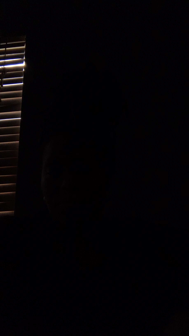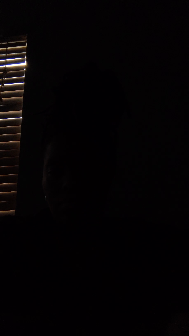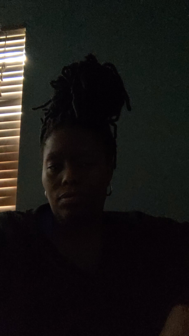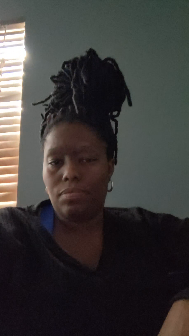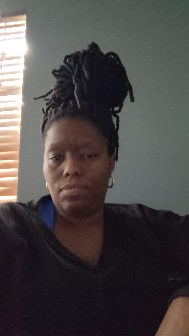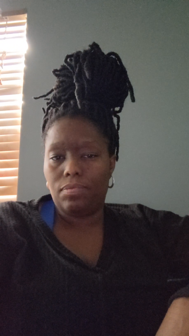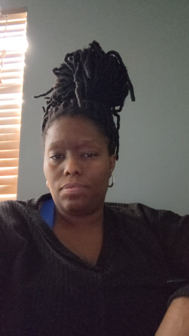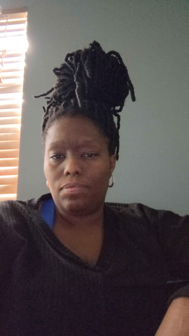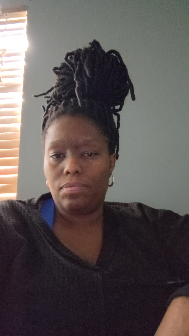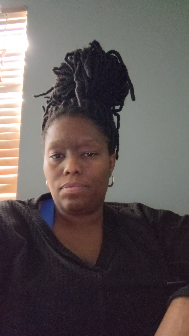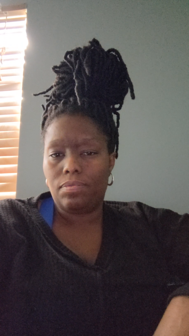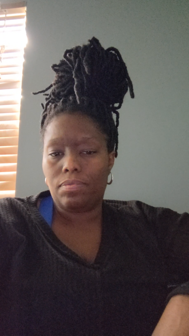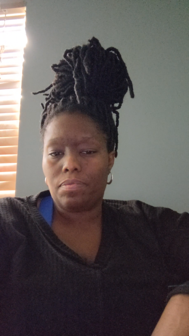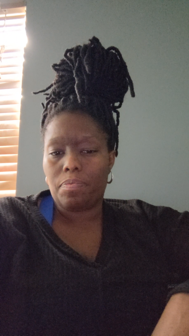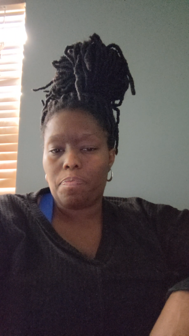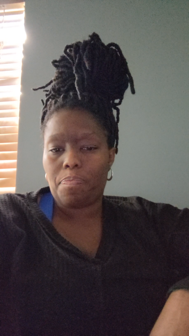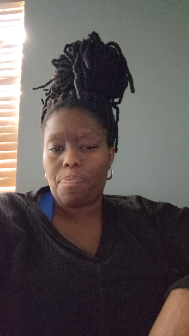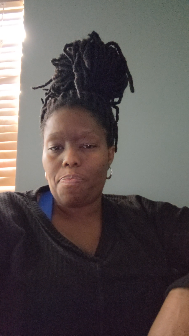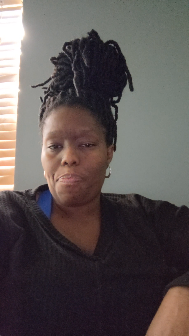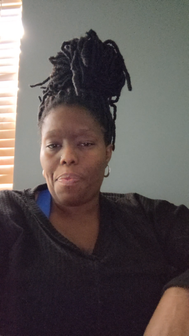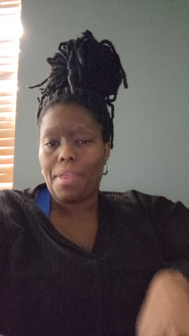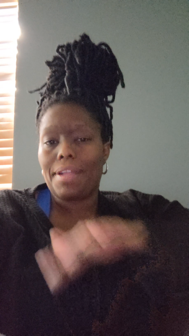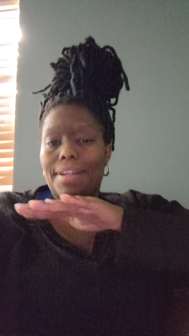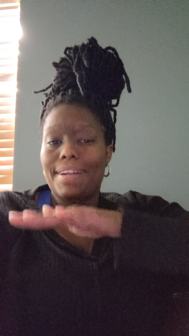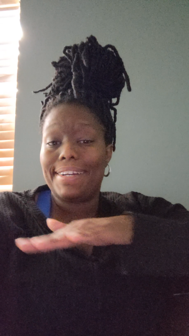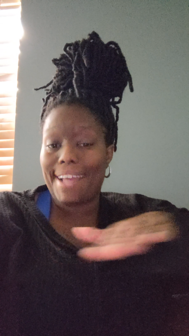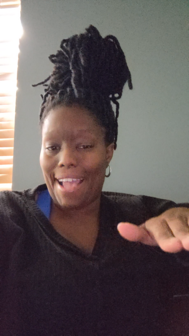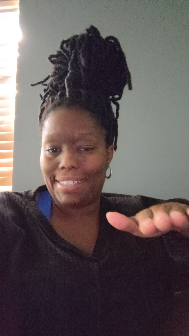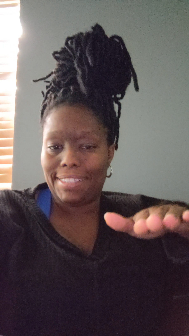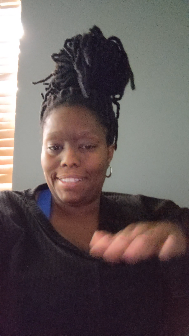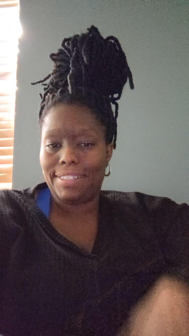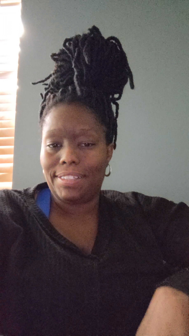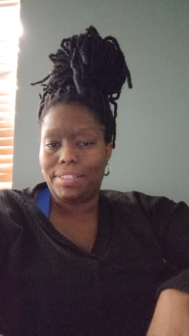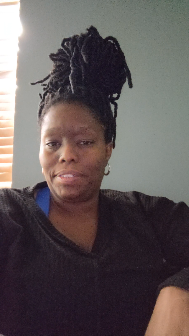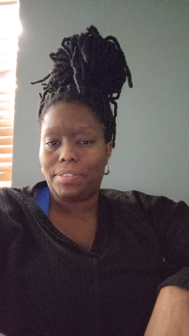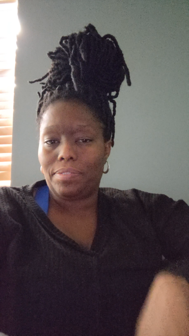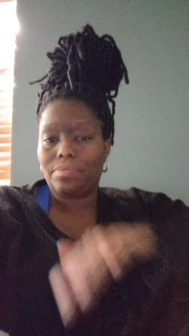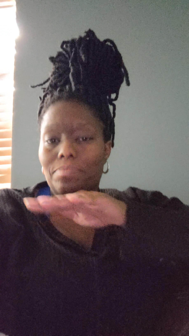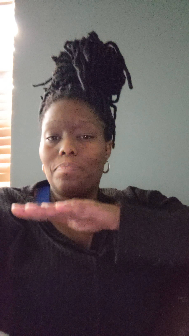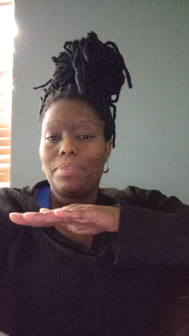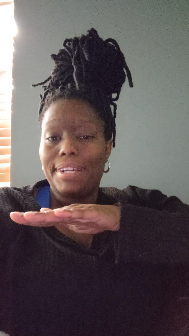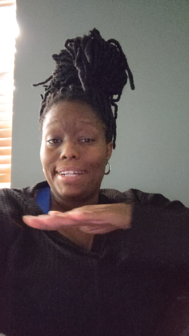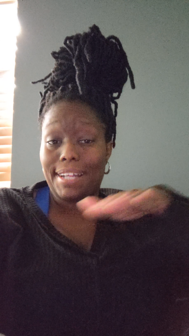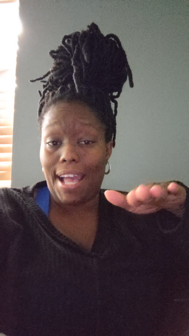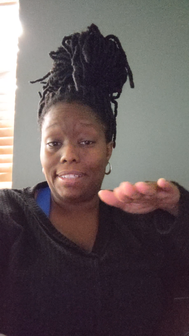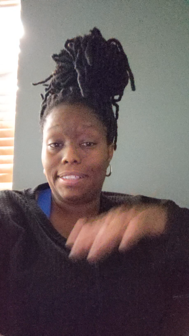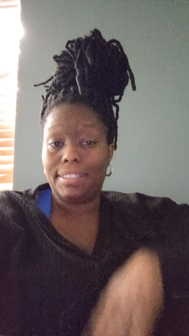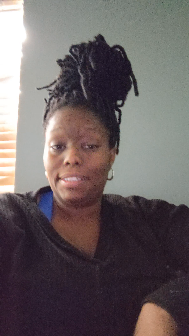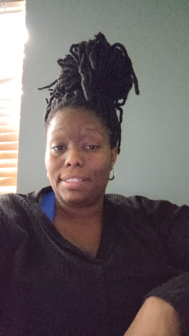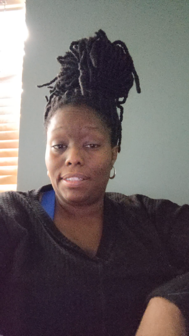nice